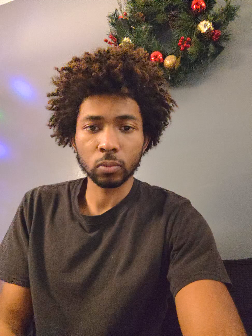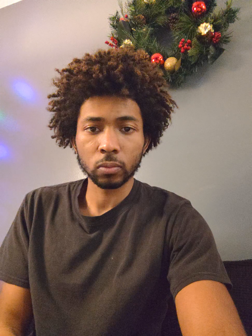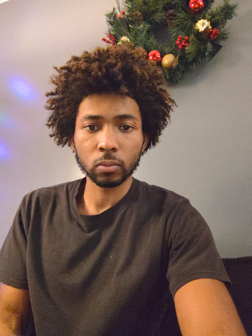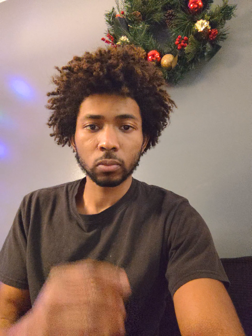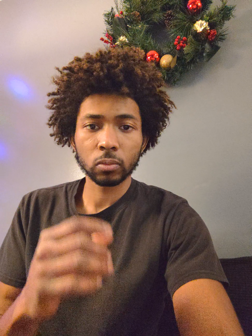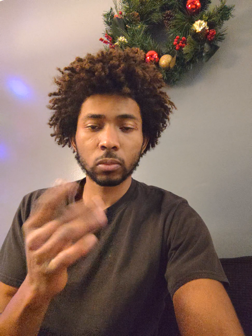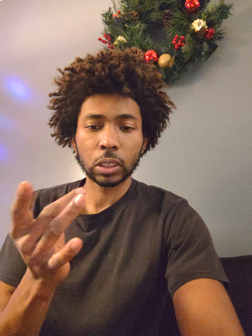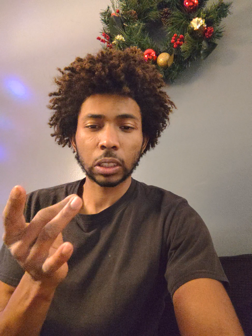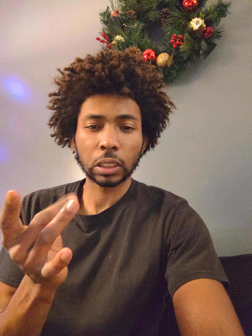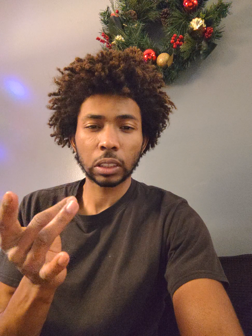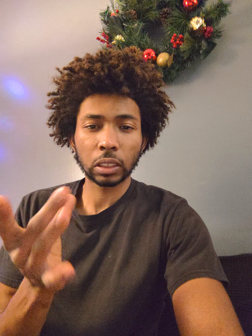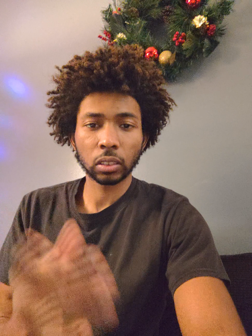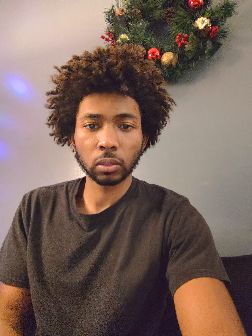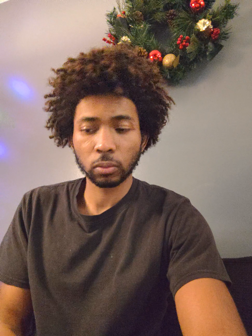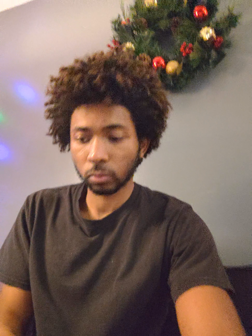sticky